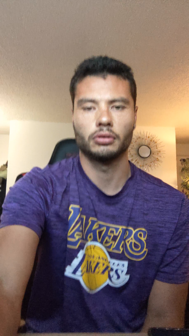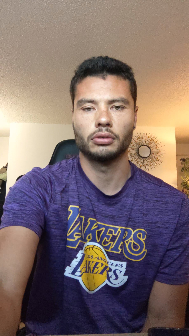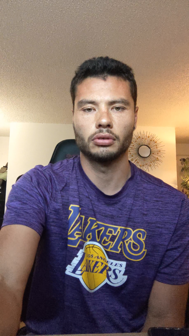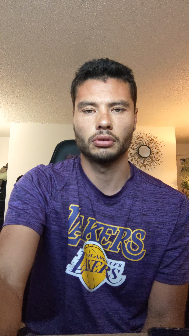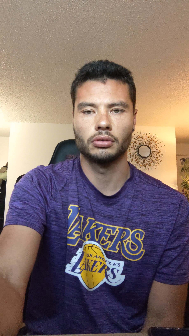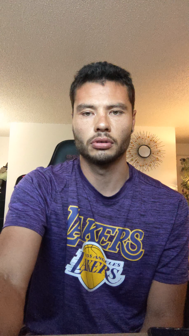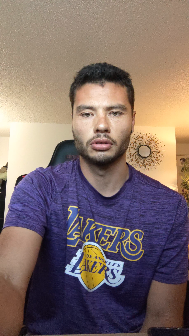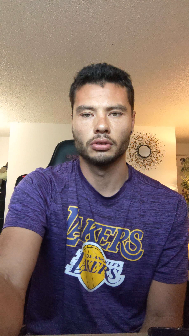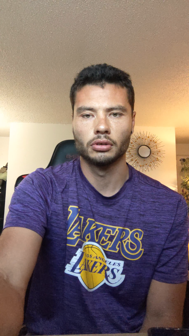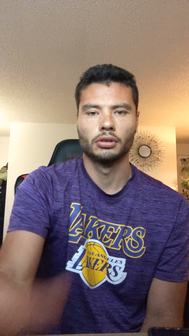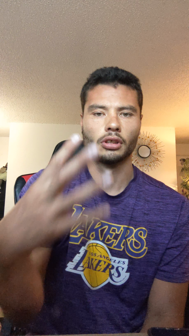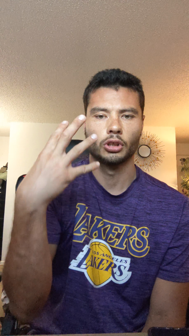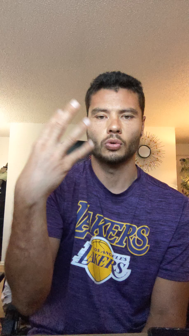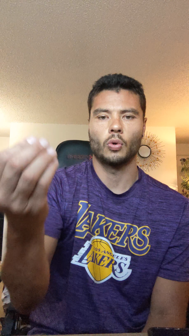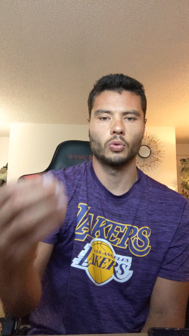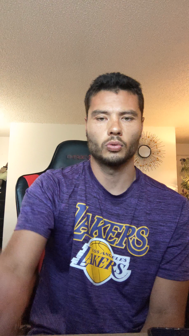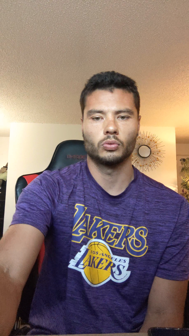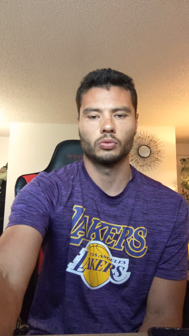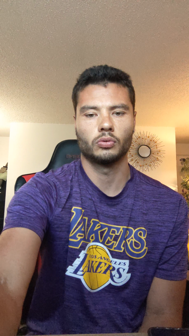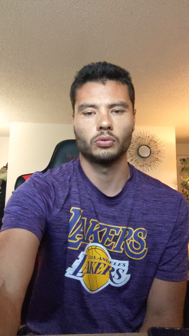got to